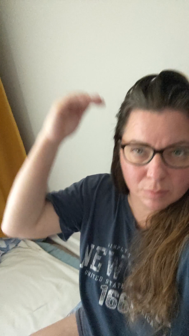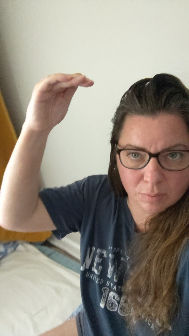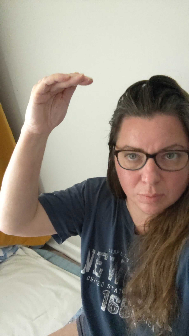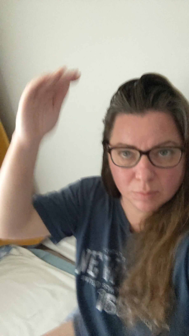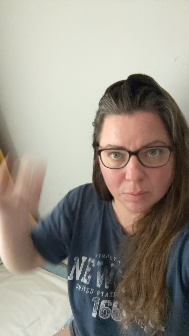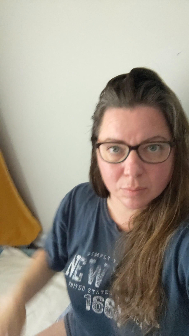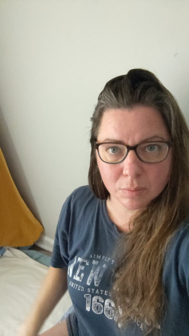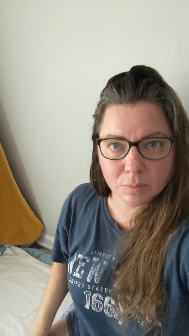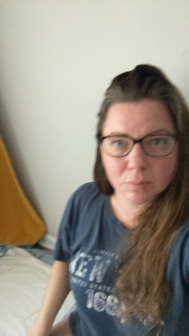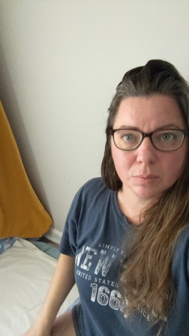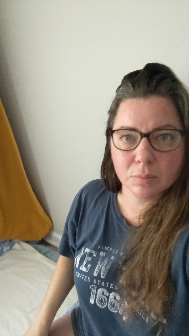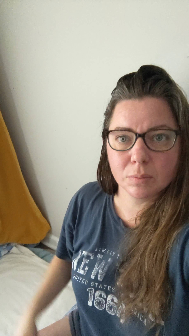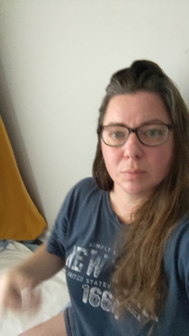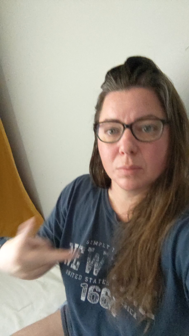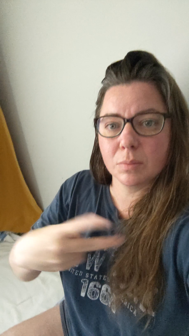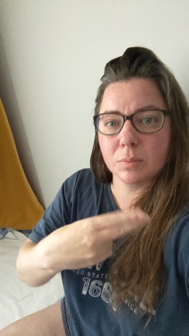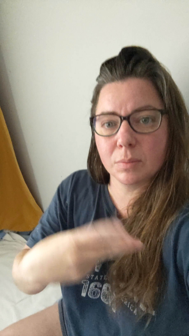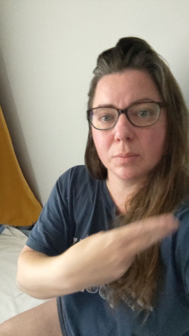sheep